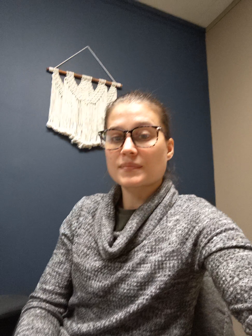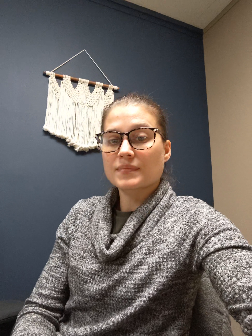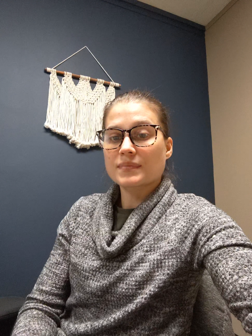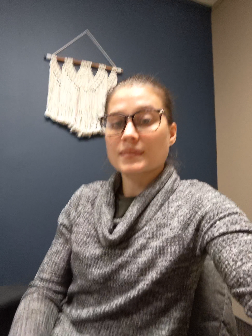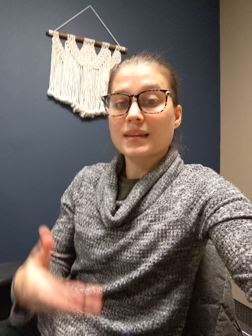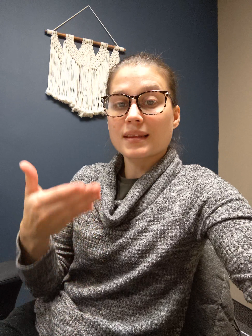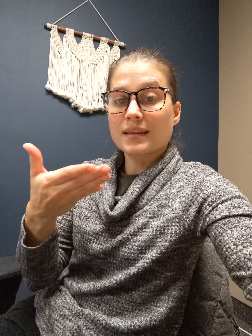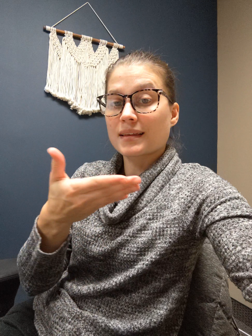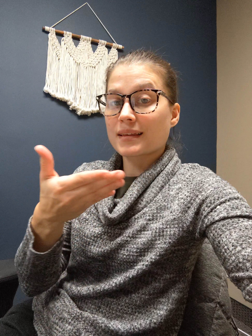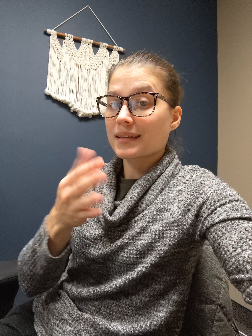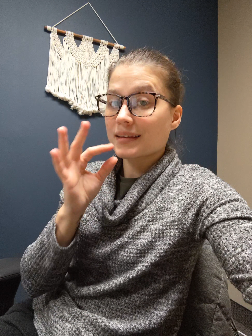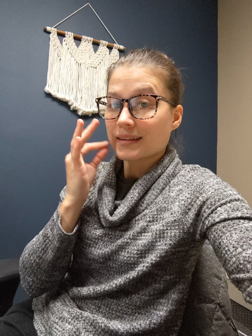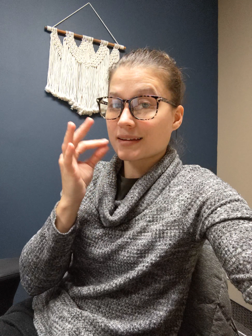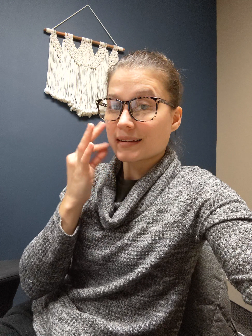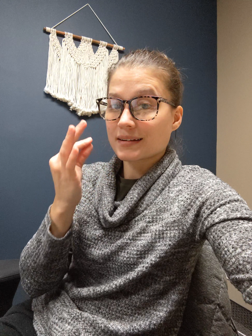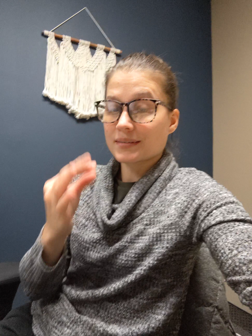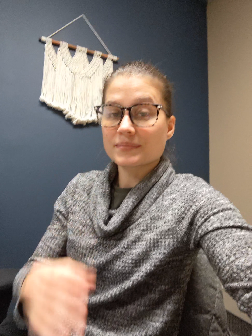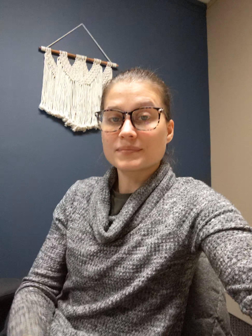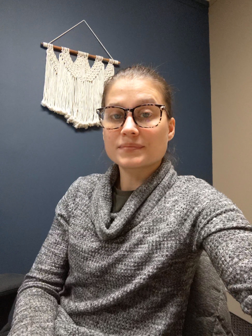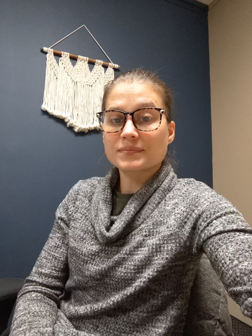kitty